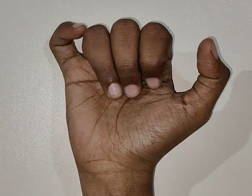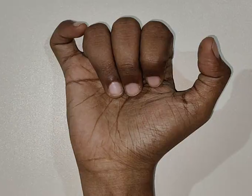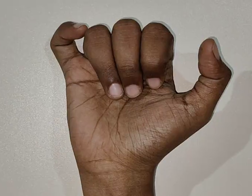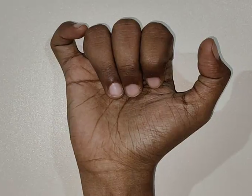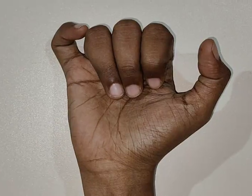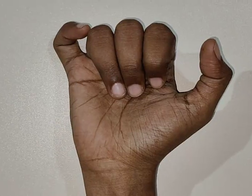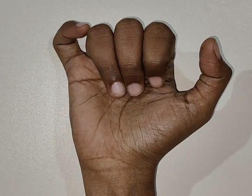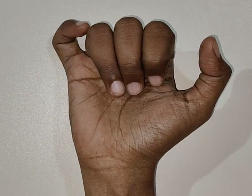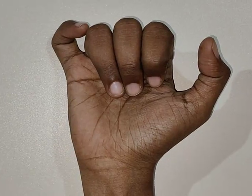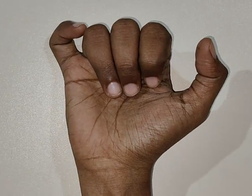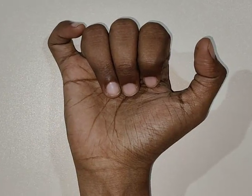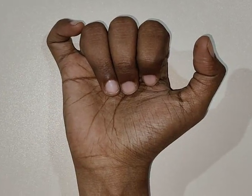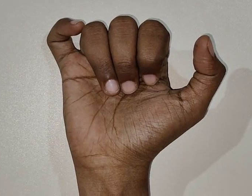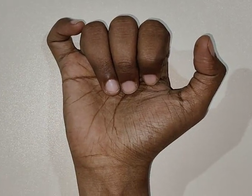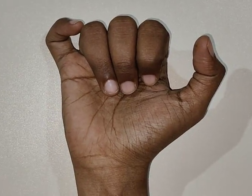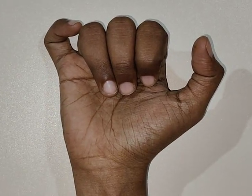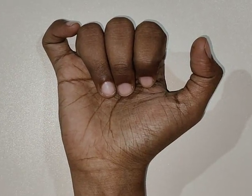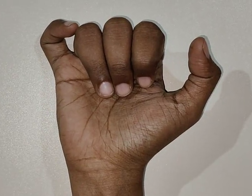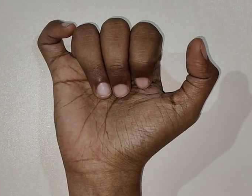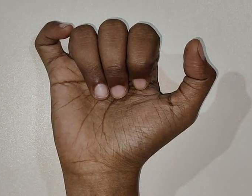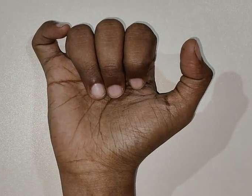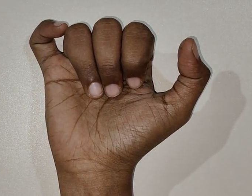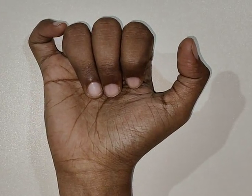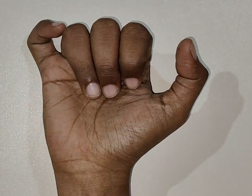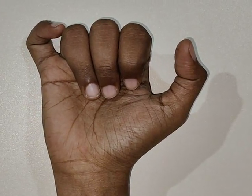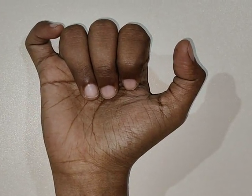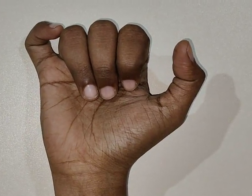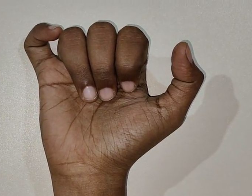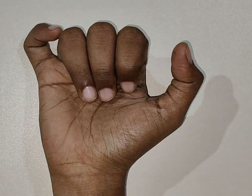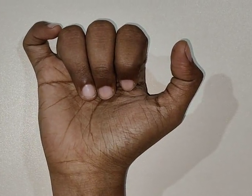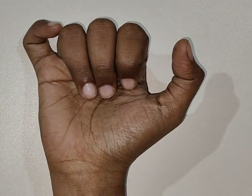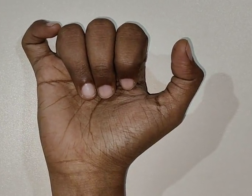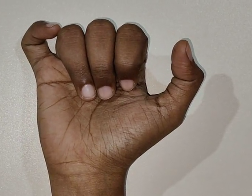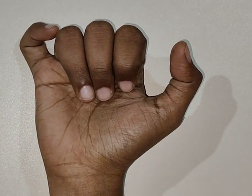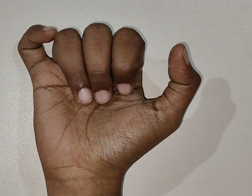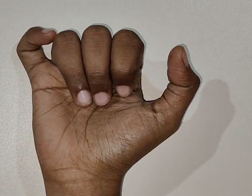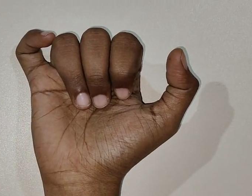ഋ